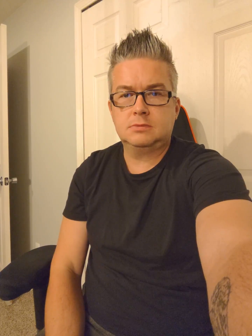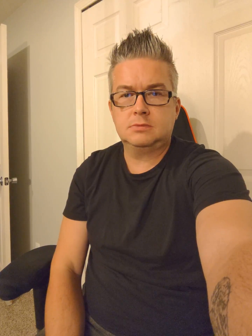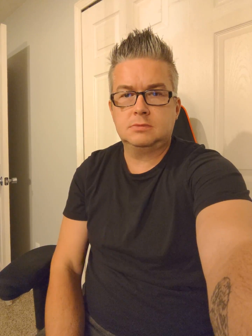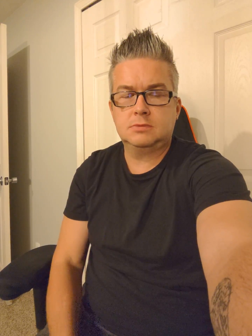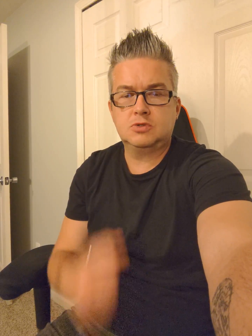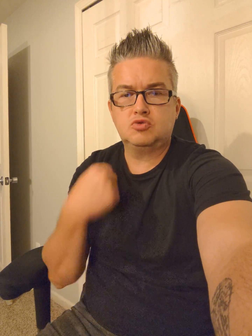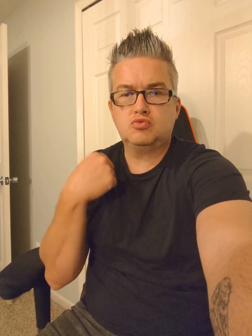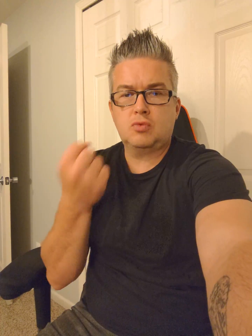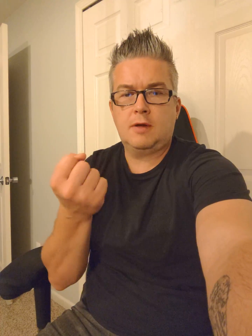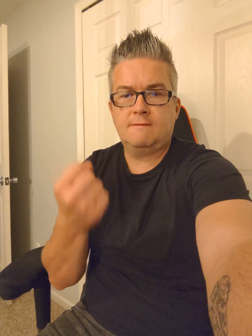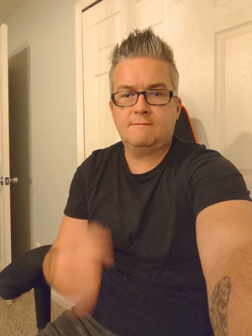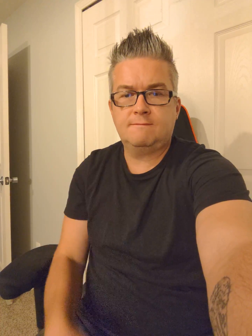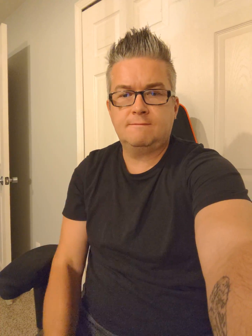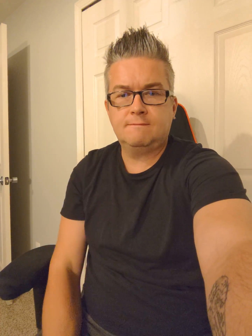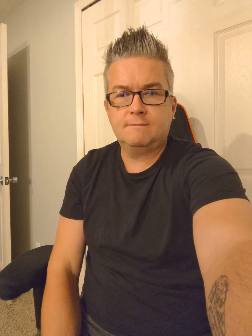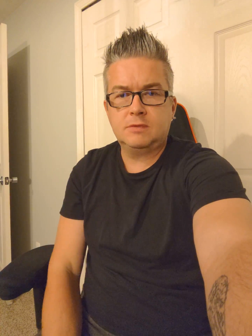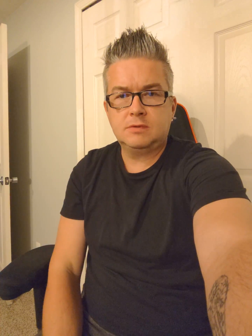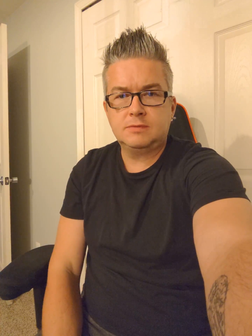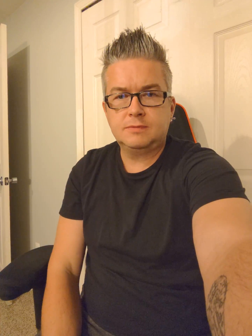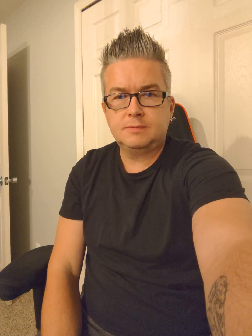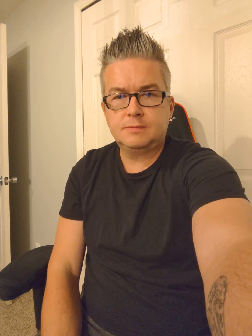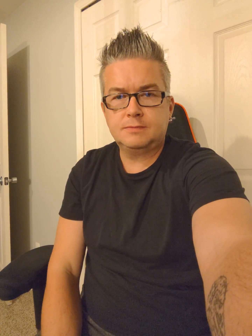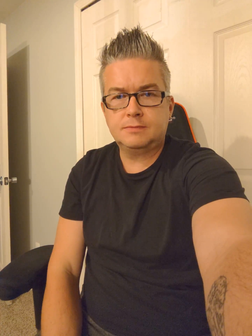drive